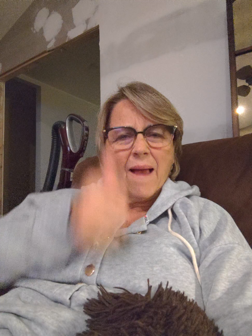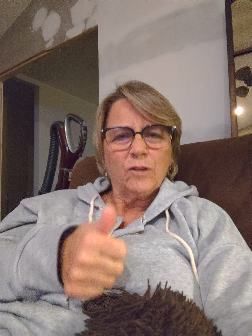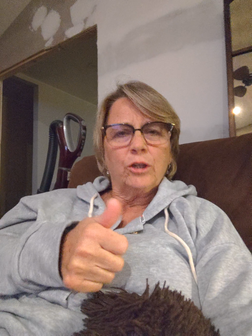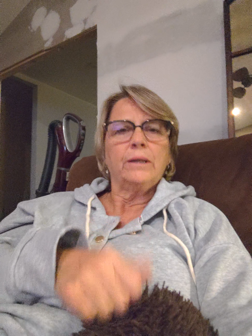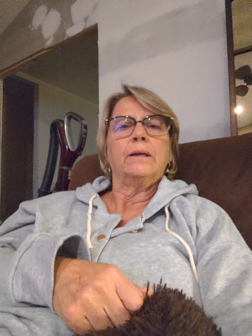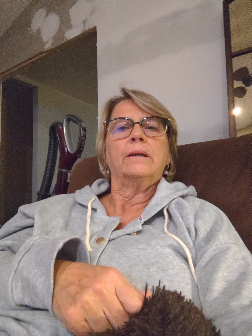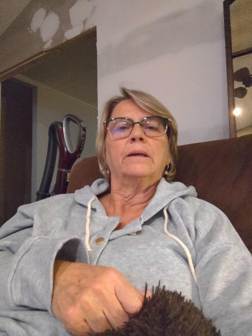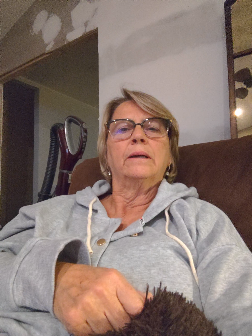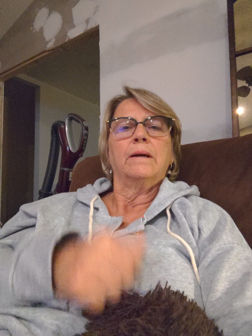every